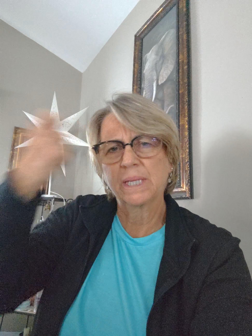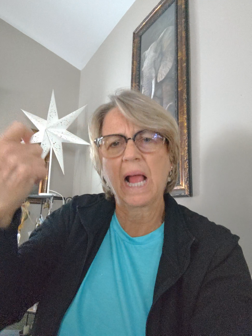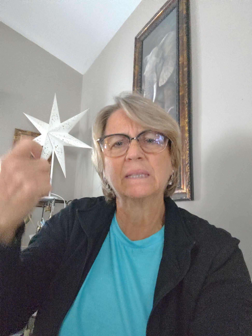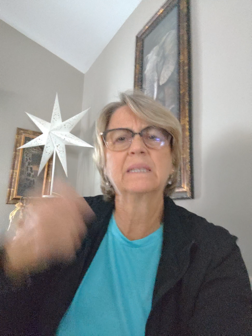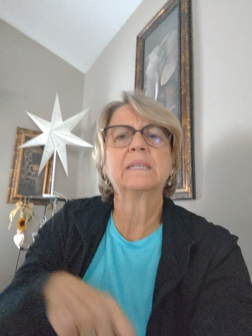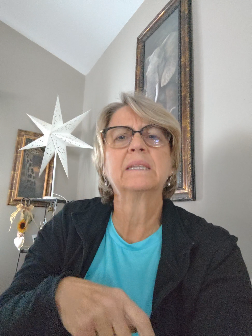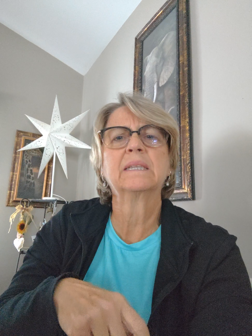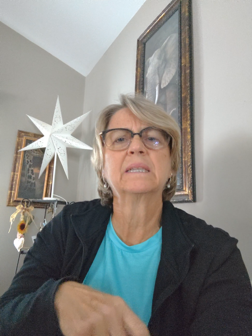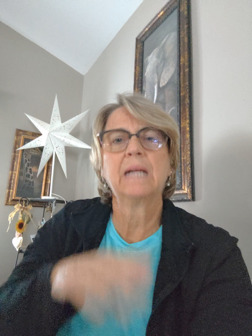because